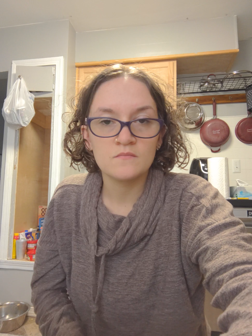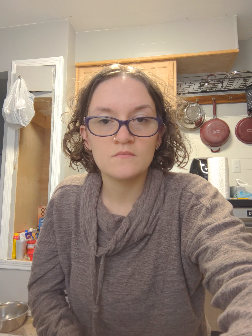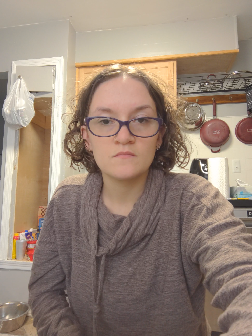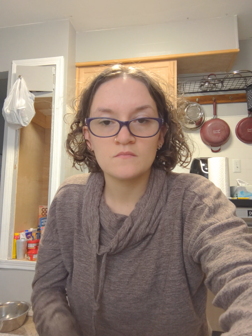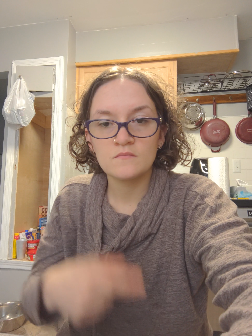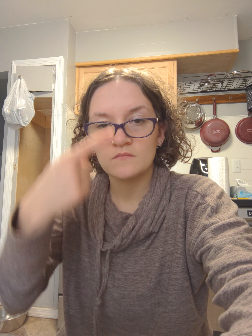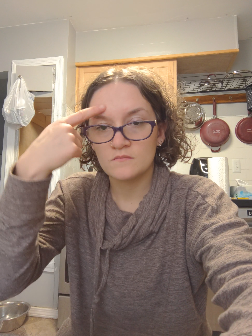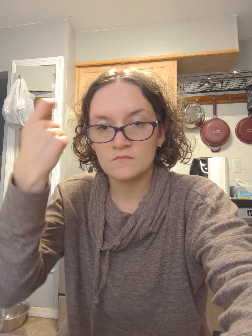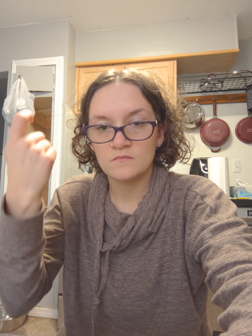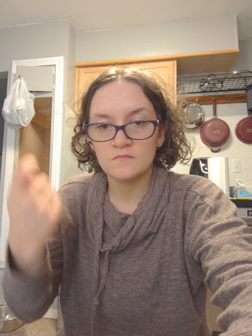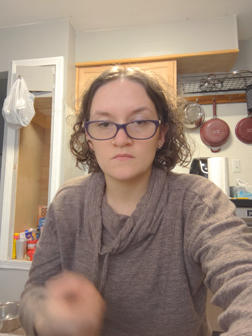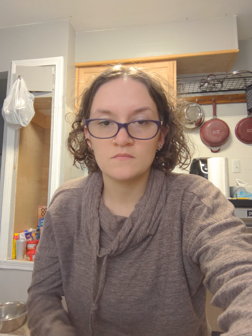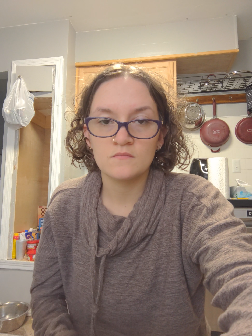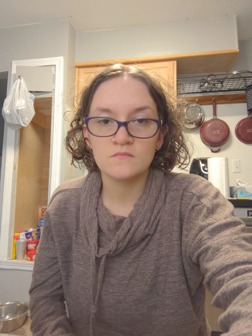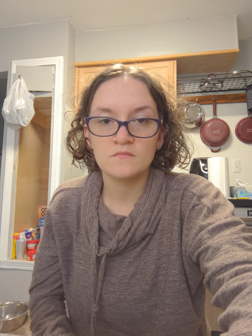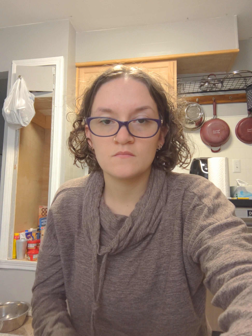because